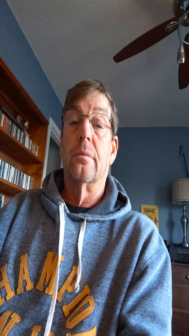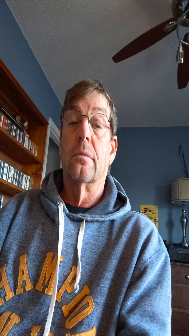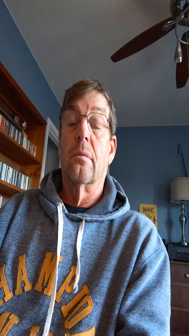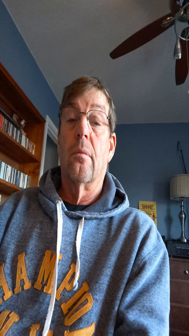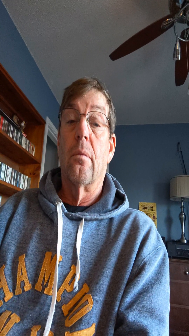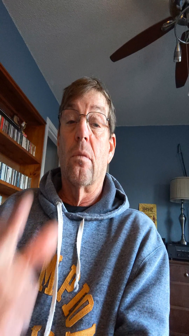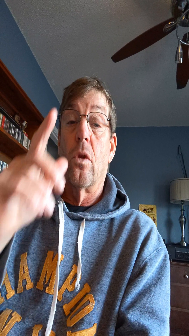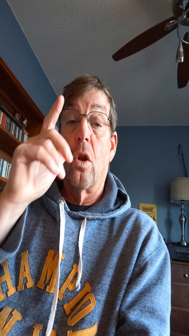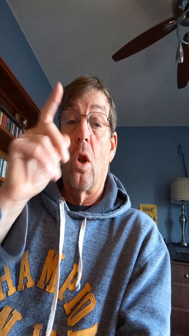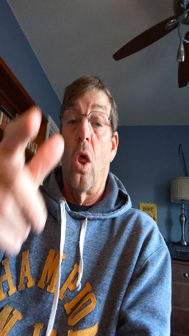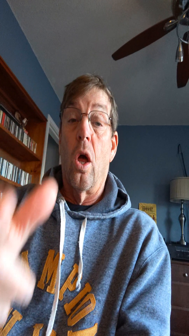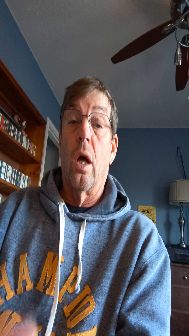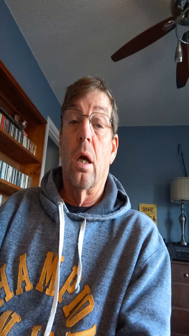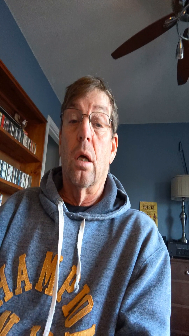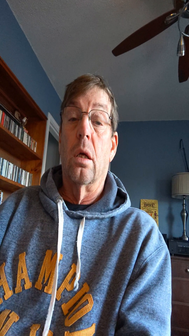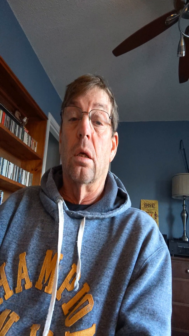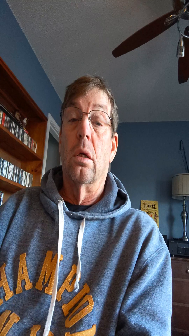look